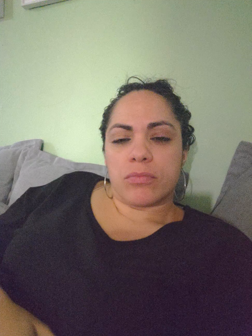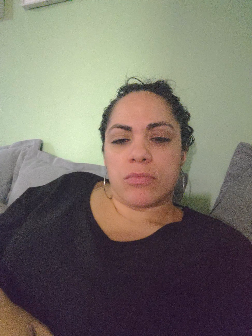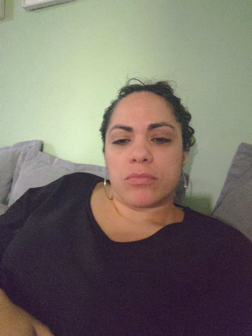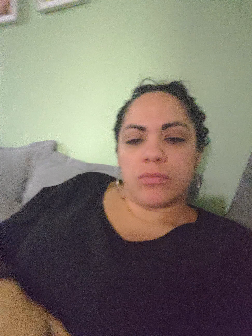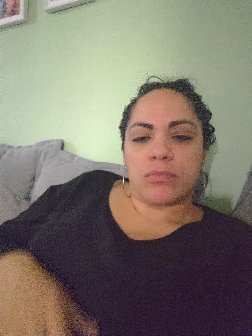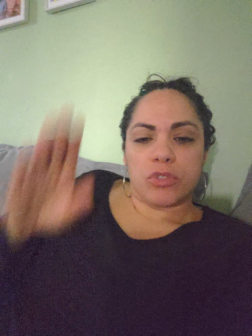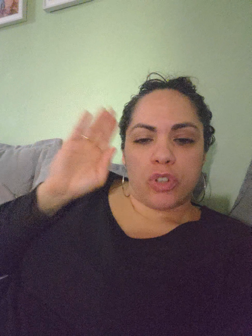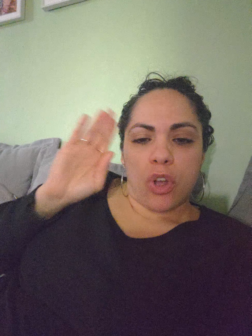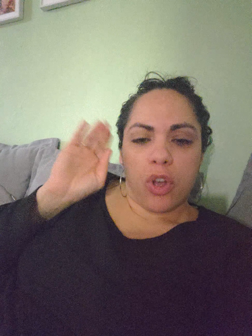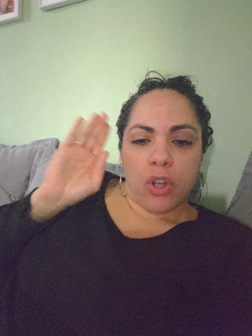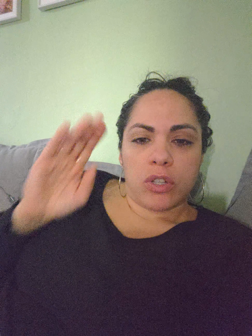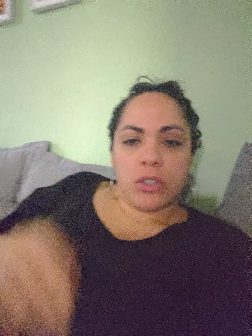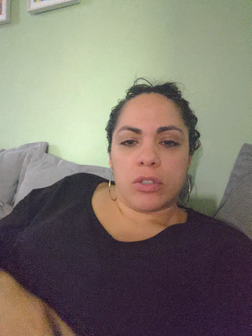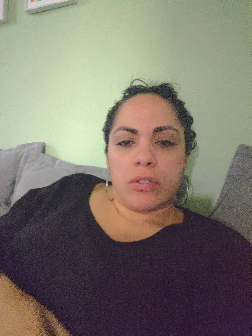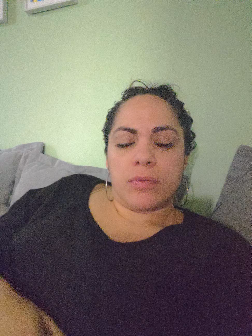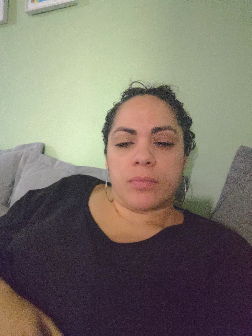dog